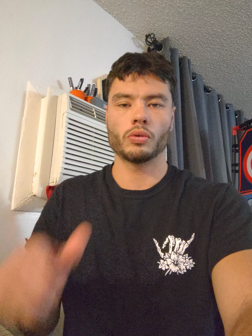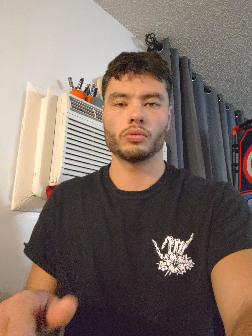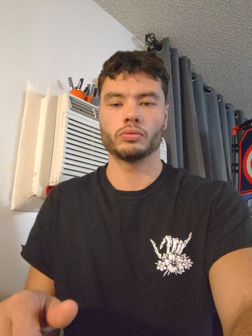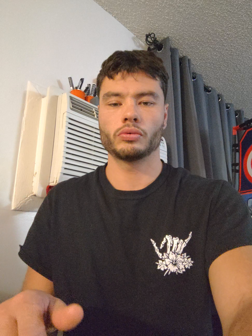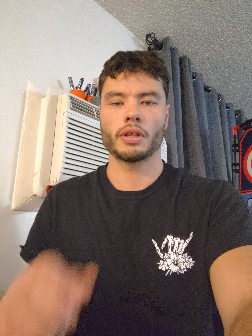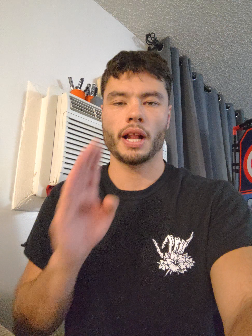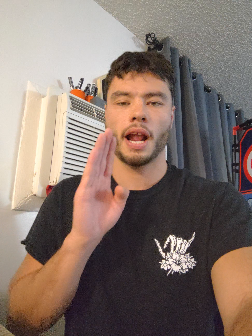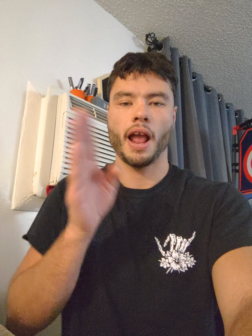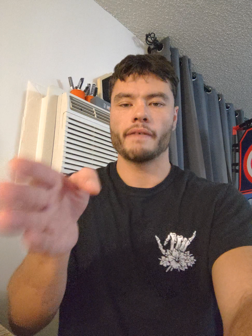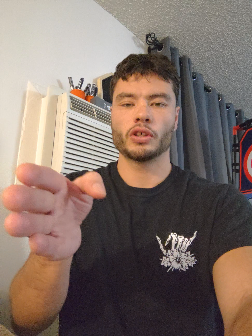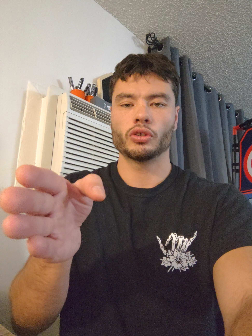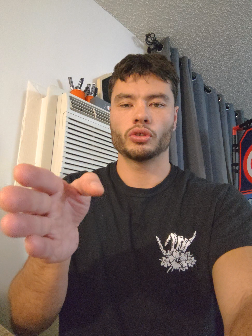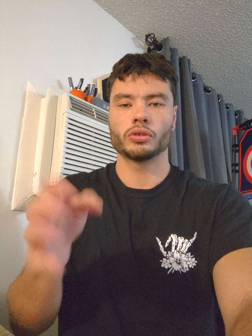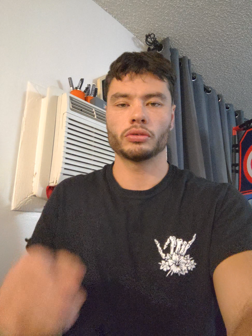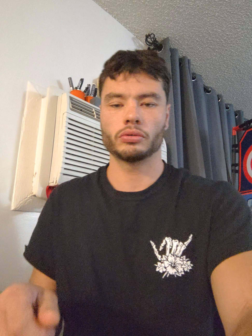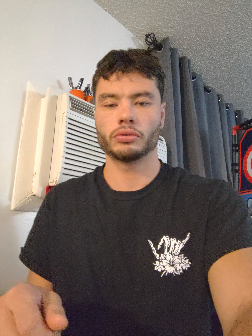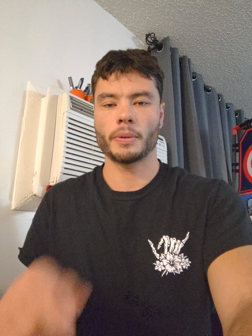after